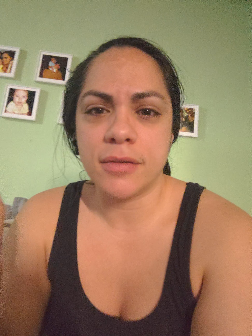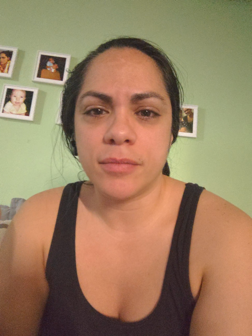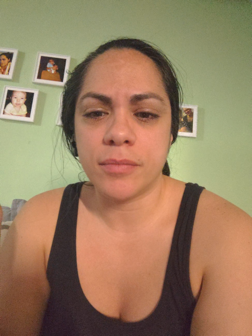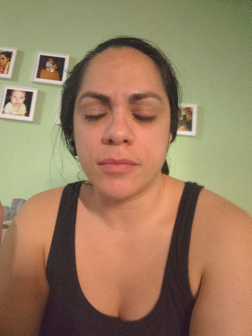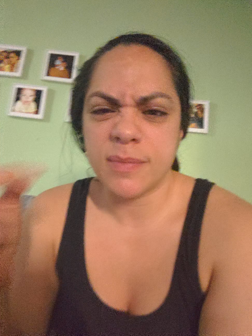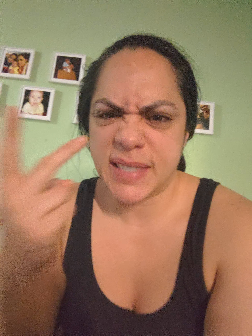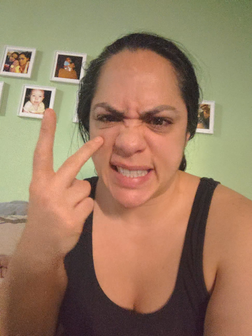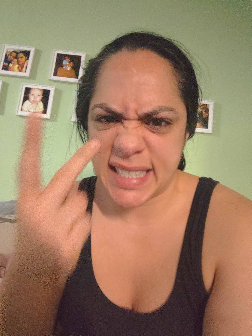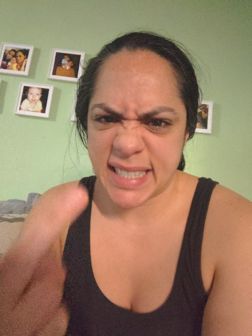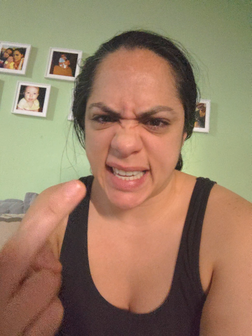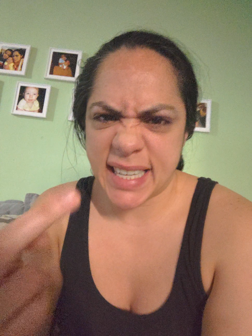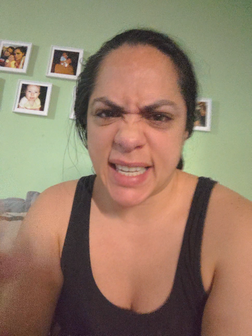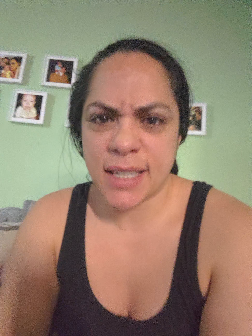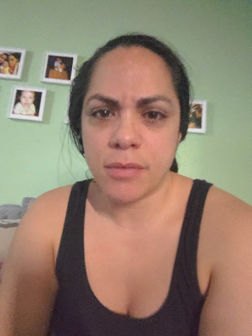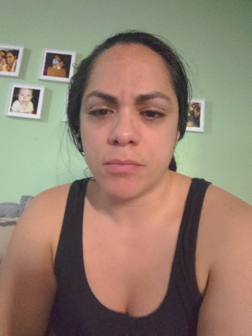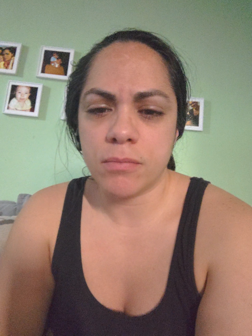see